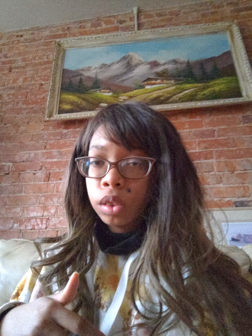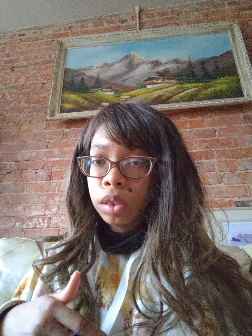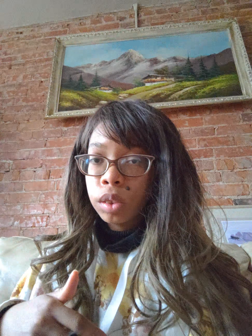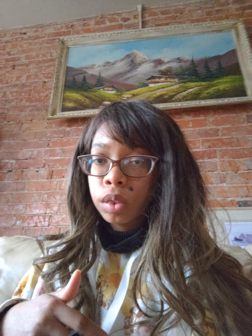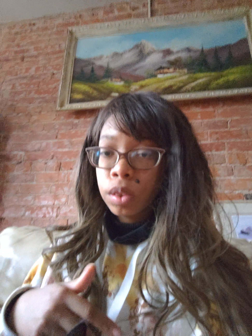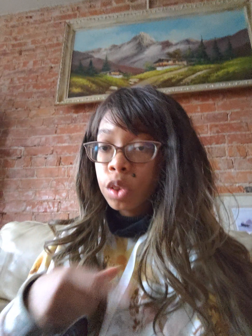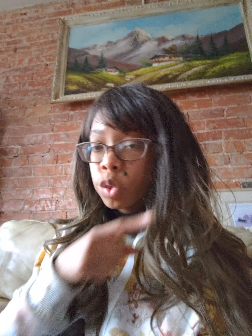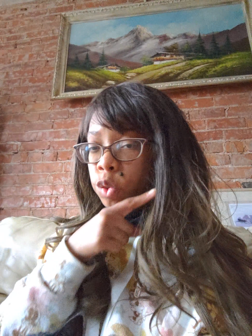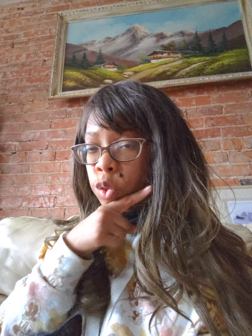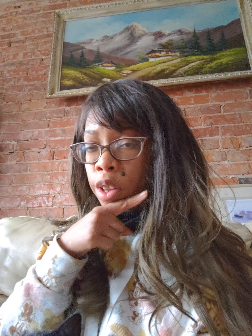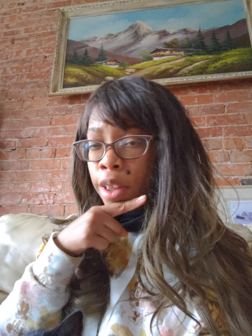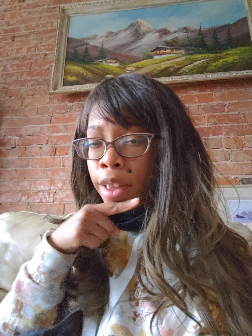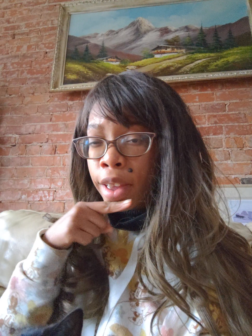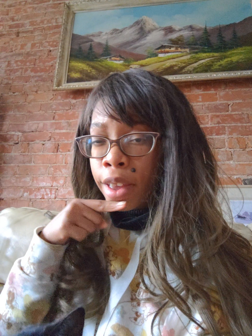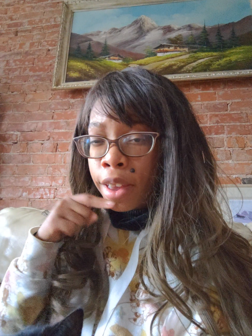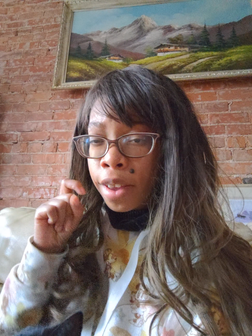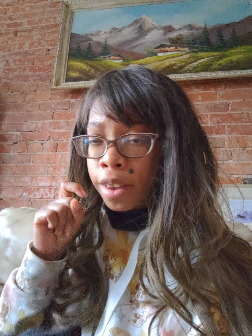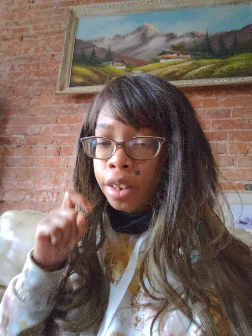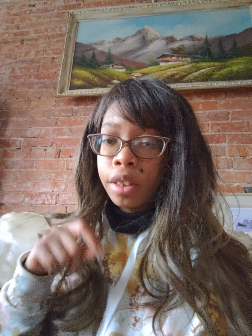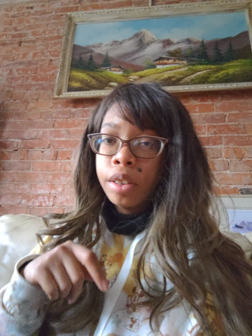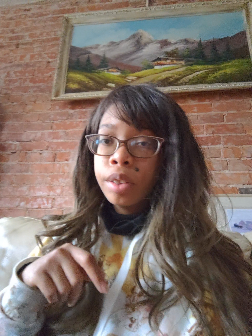dry